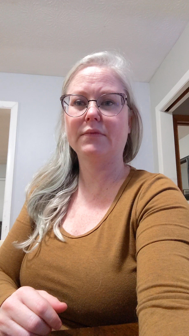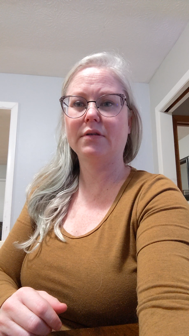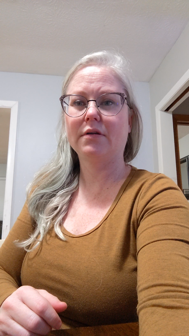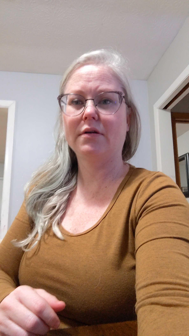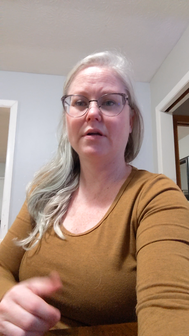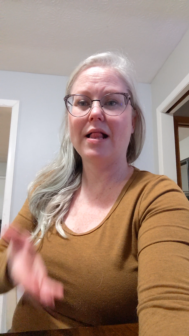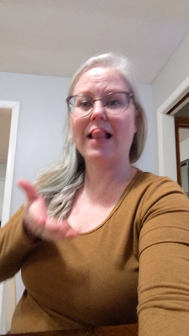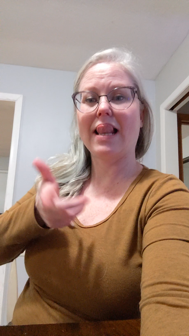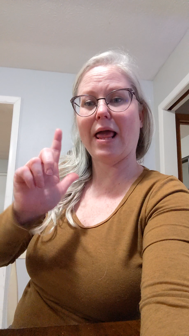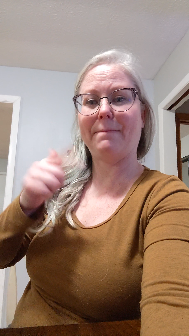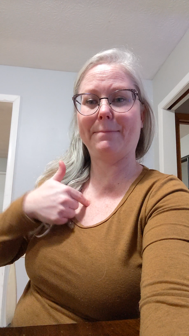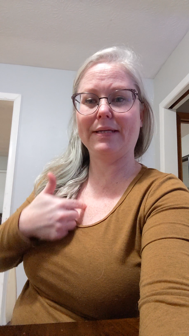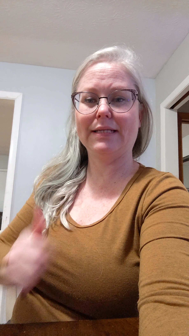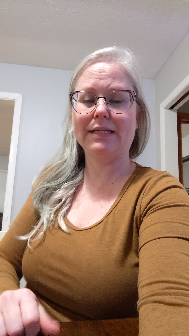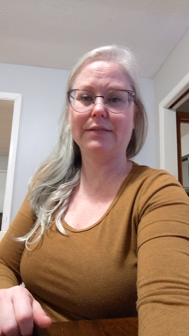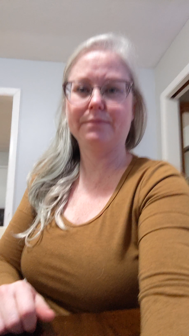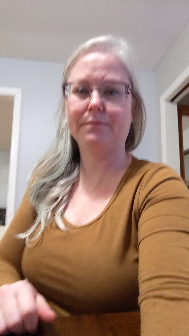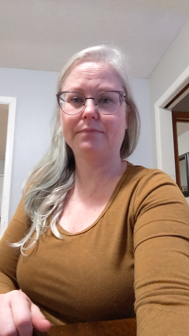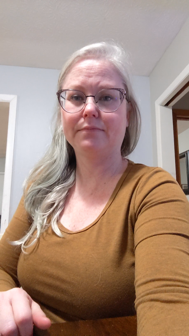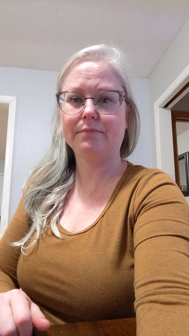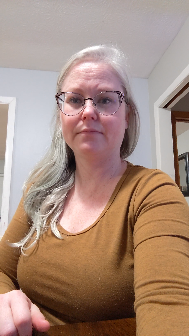let me